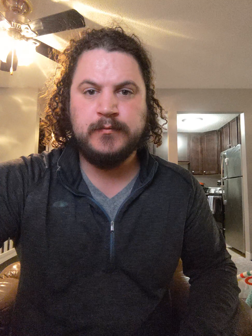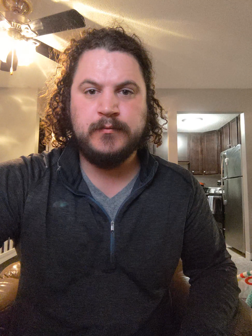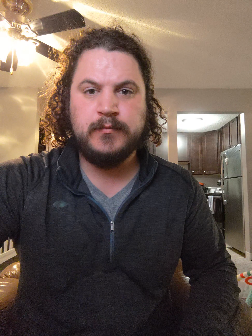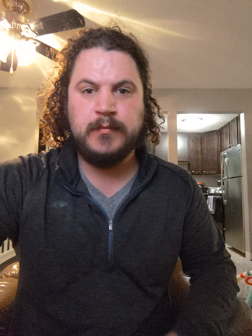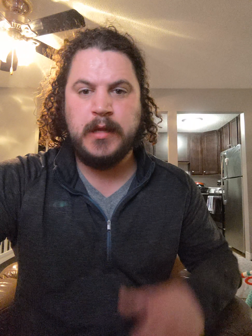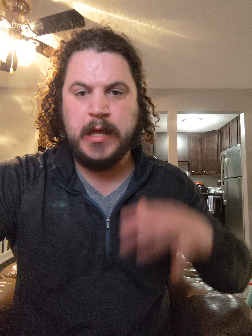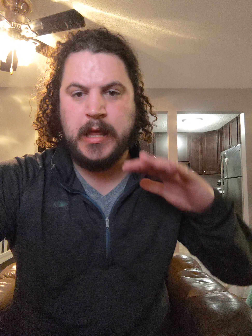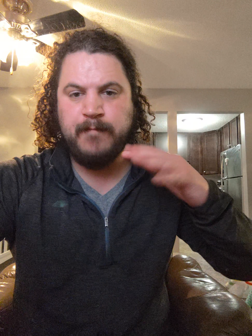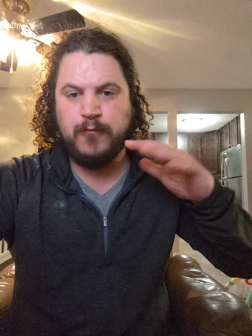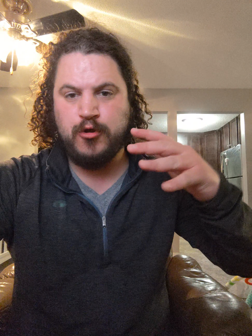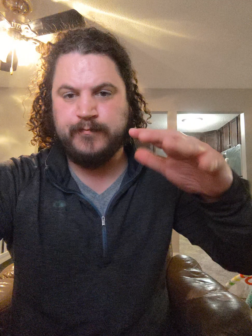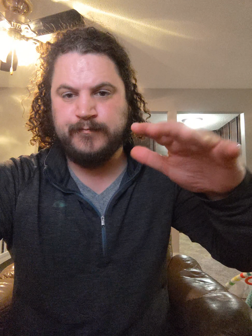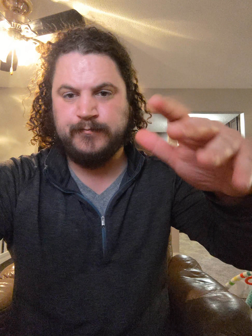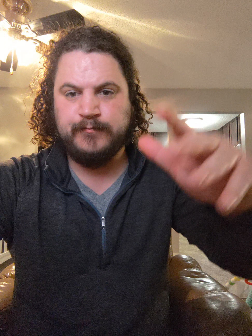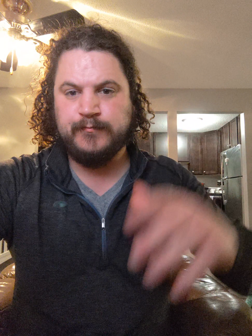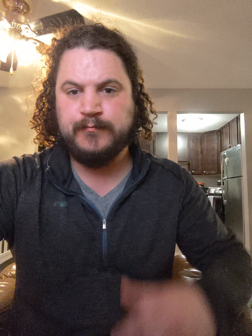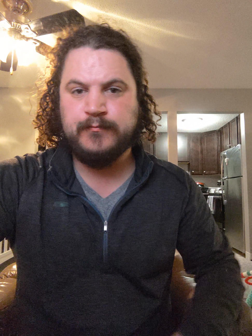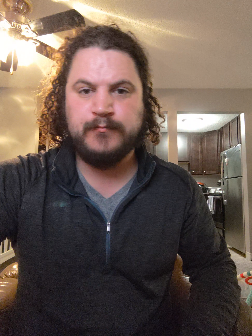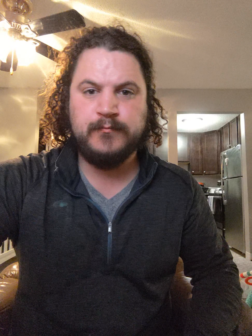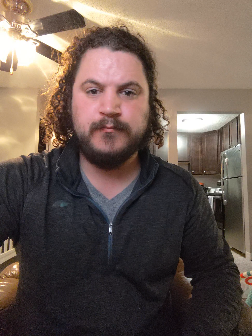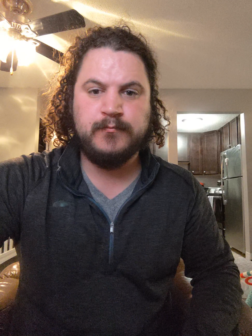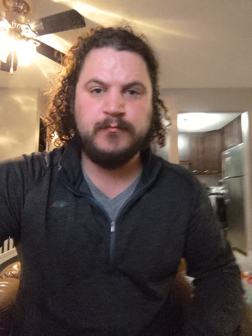helicopter